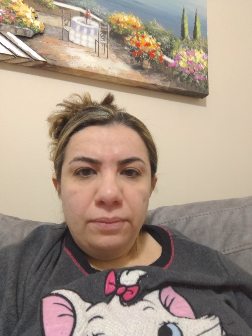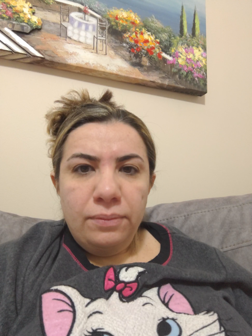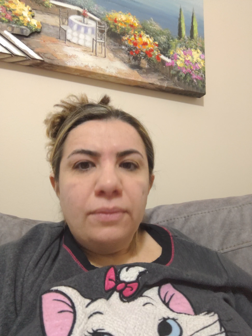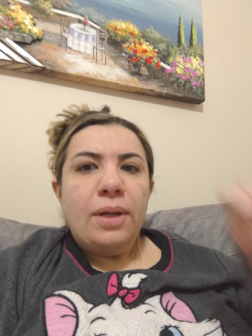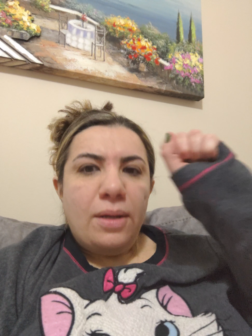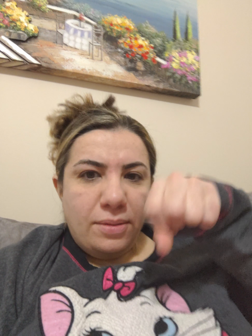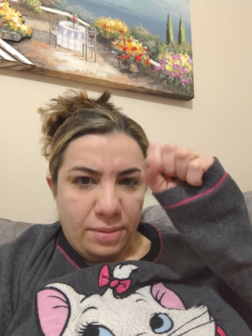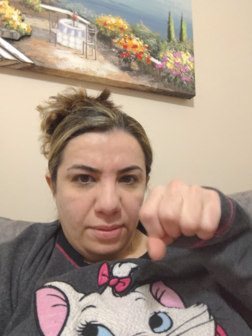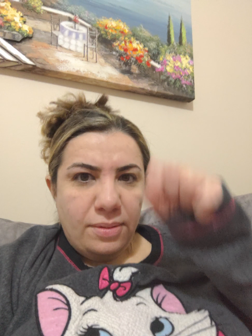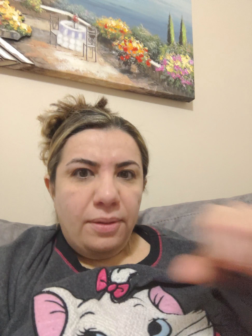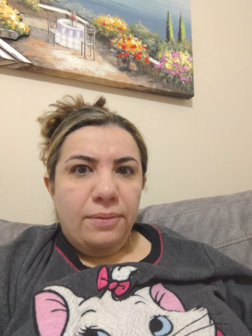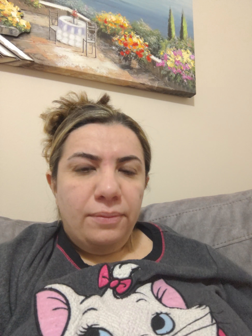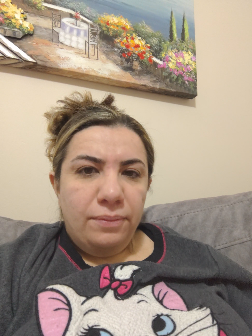yes